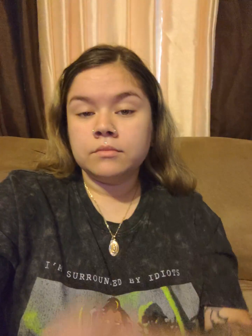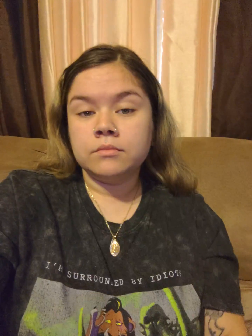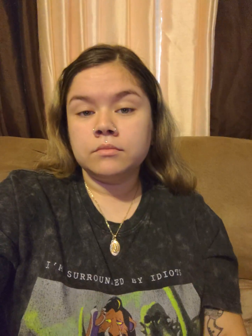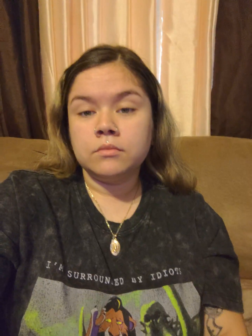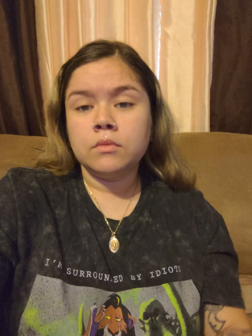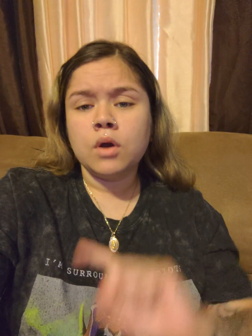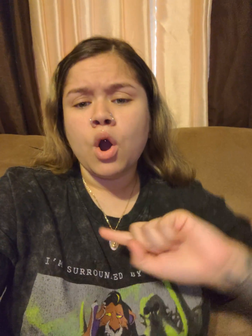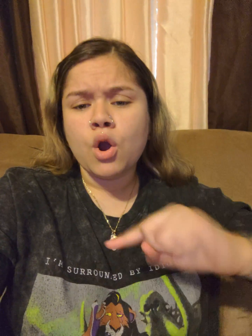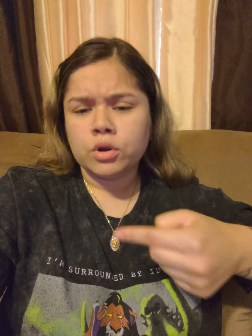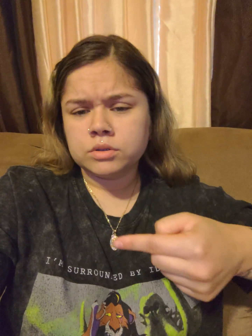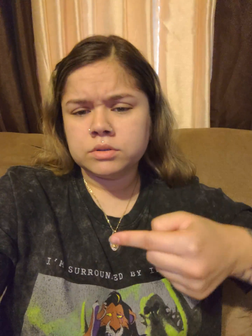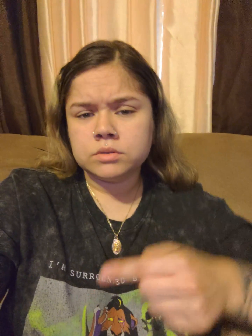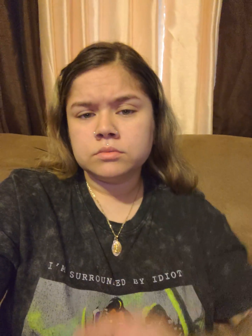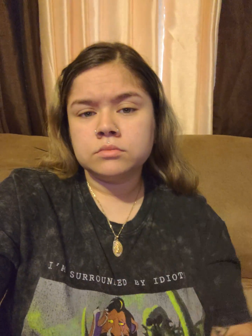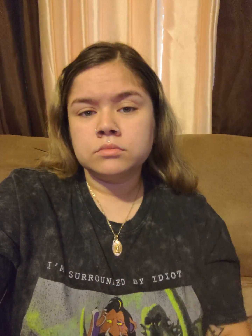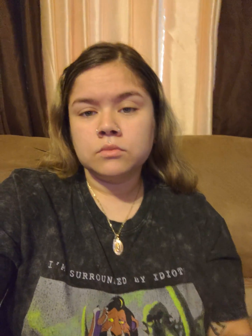hurt